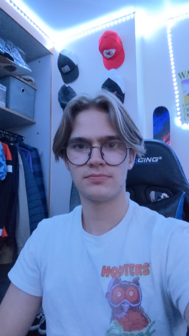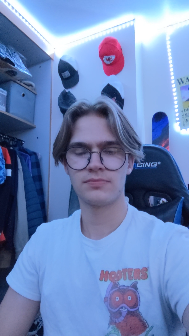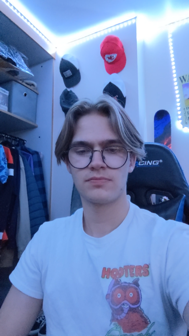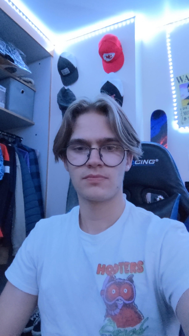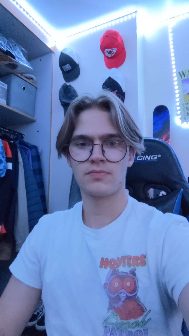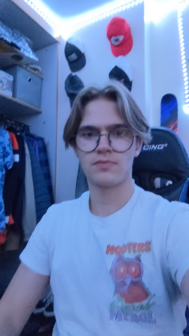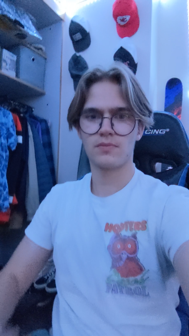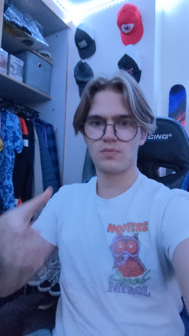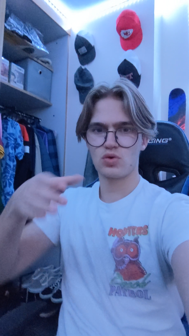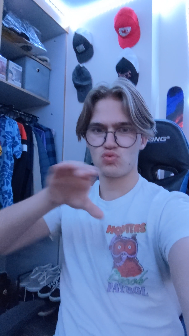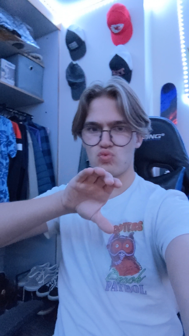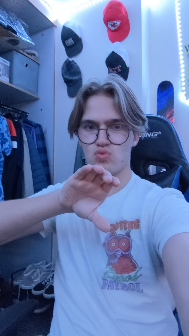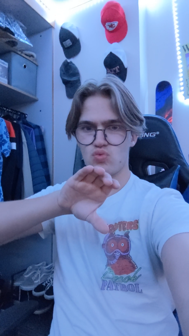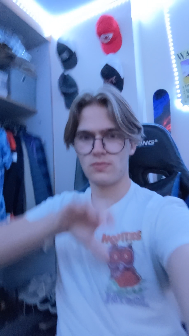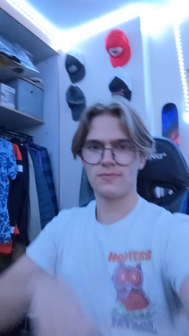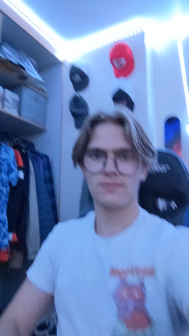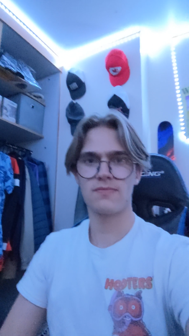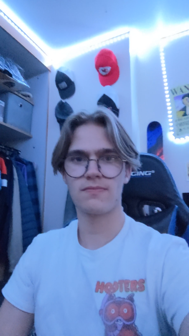pour